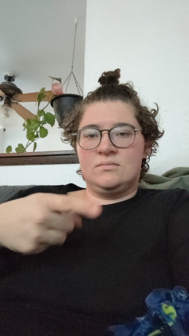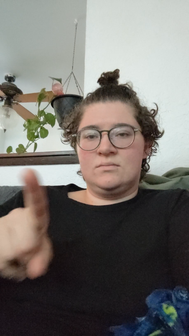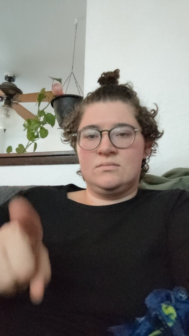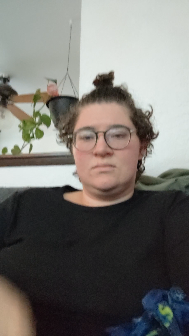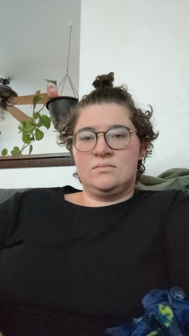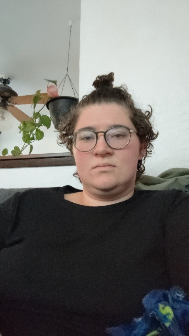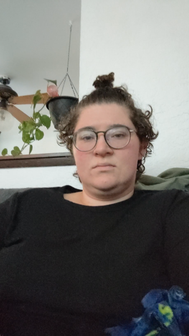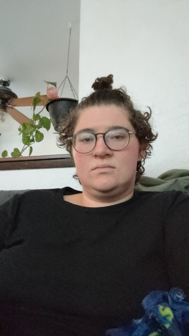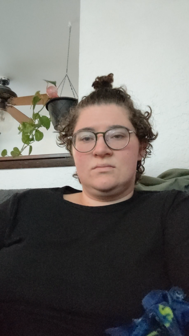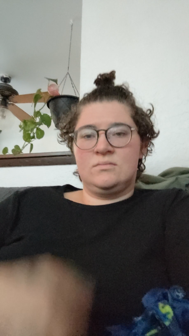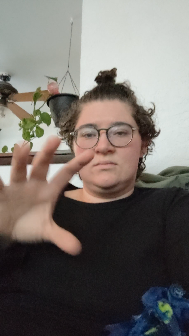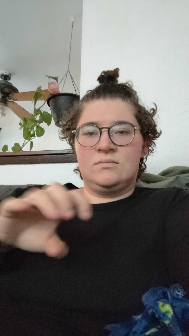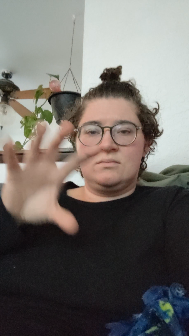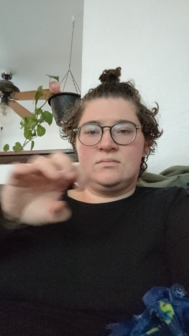climb